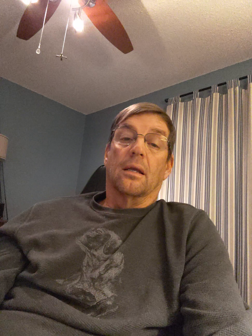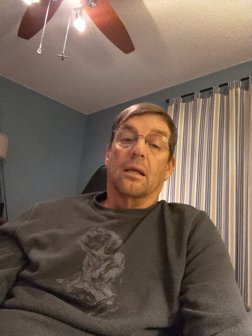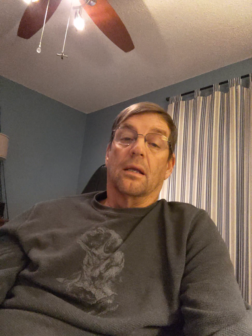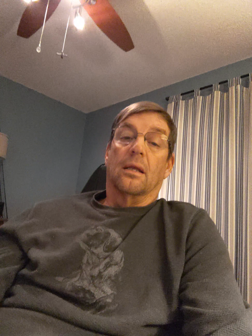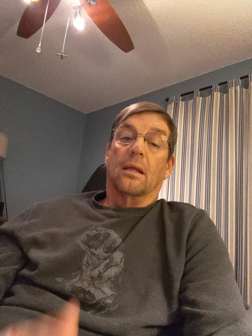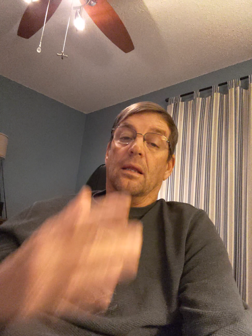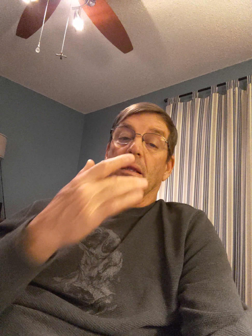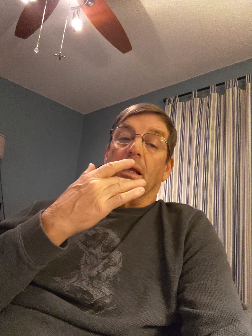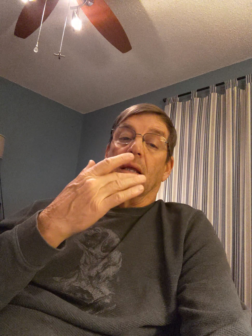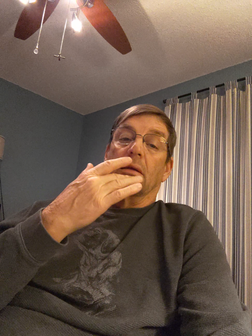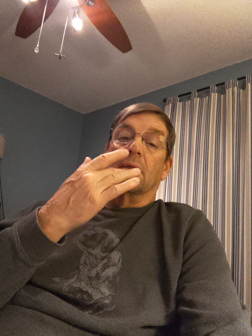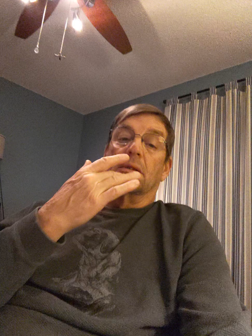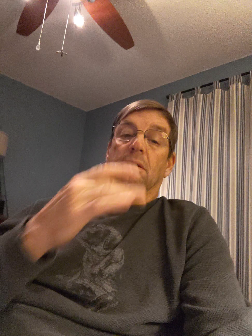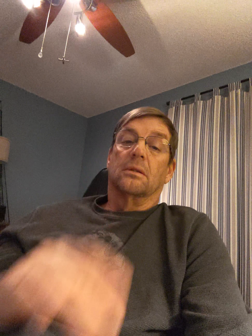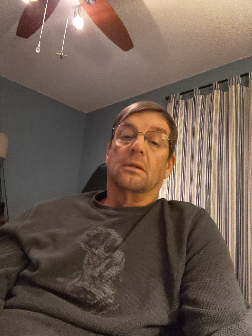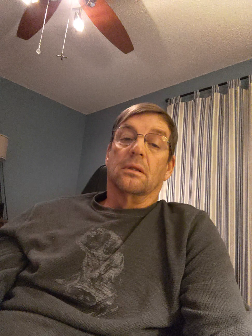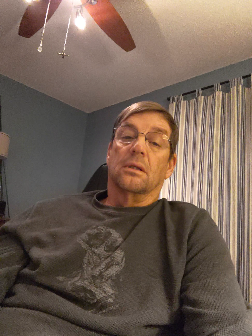taste